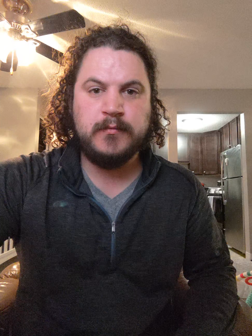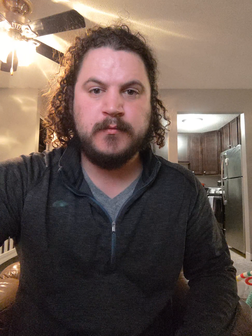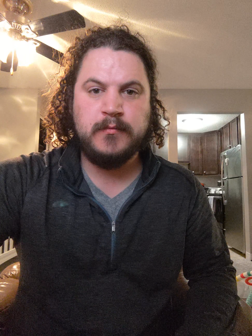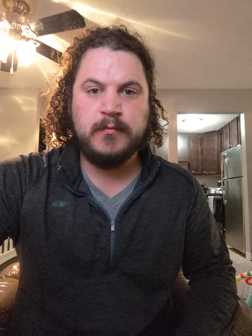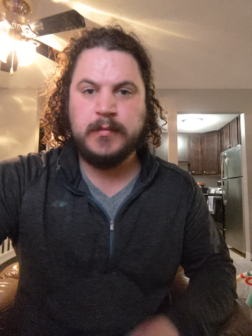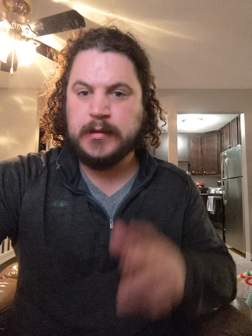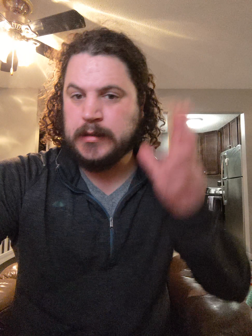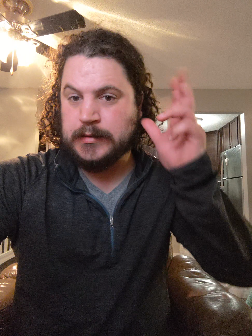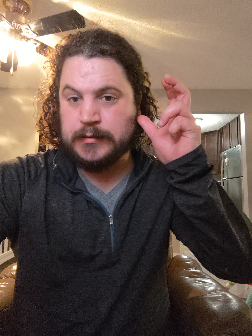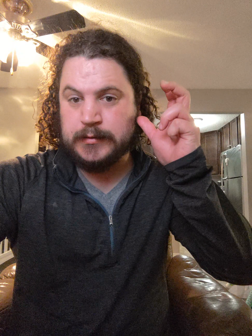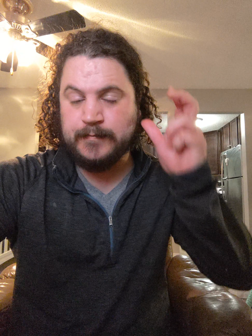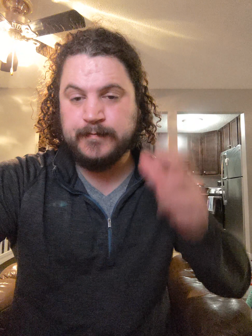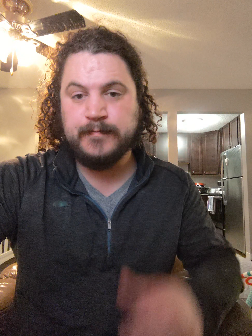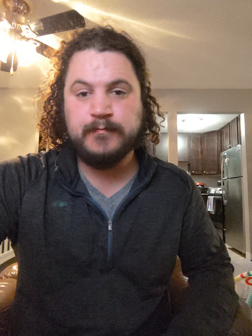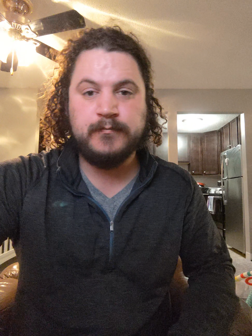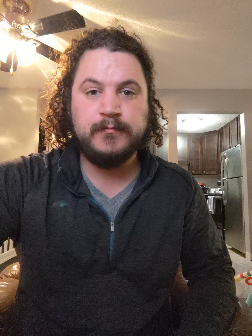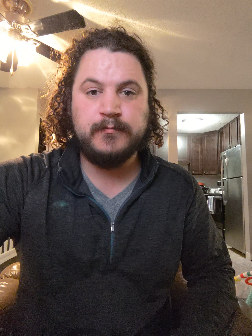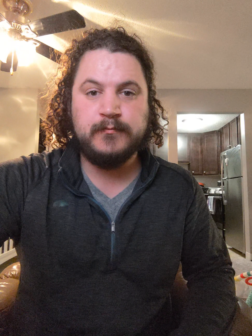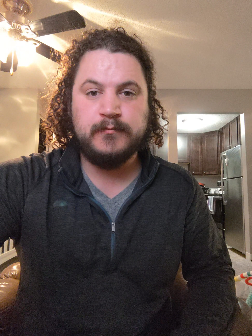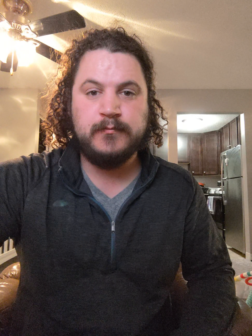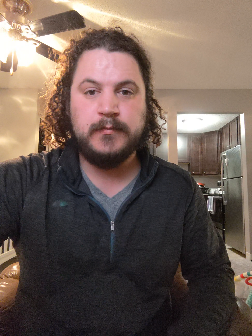listen